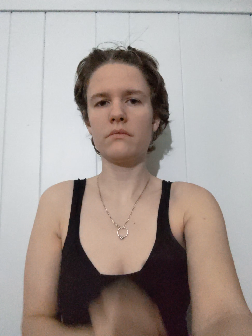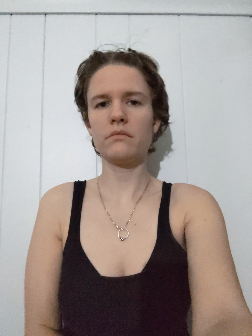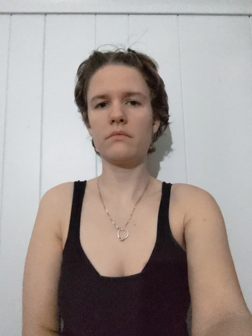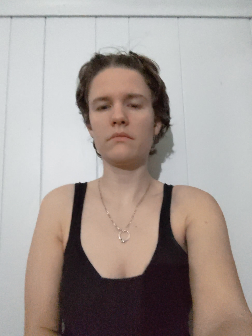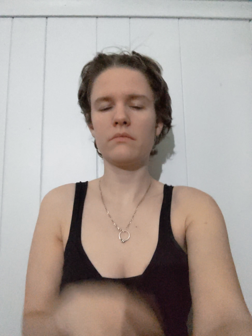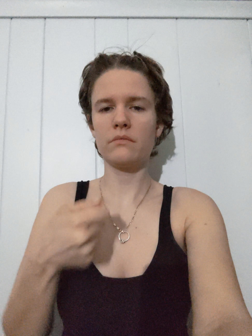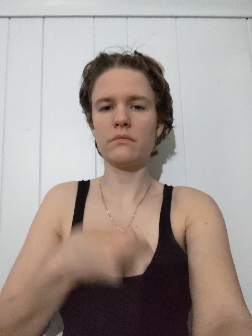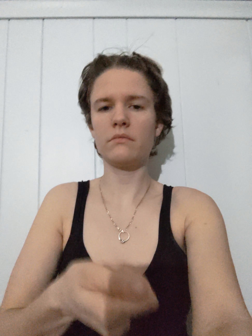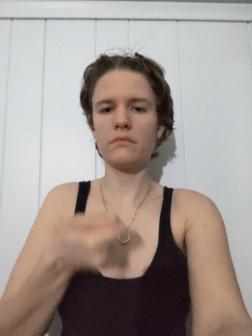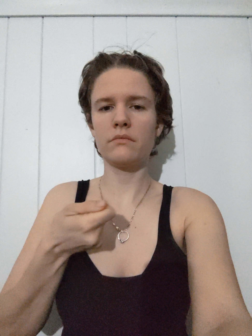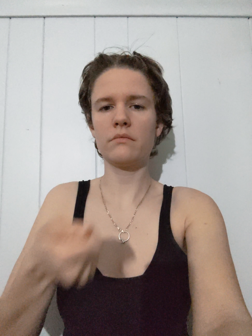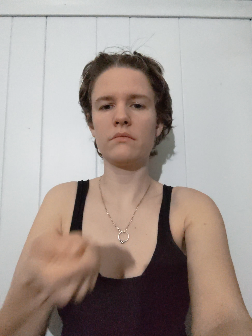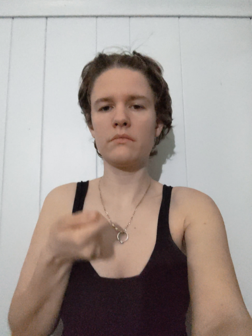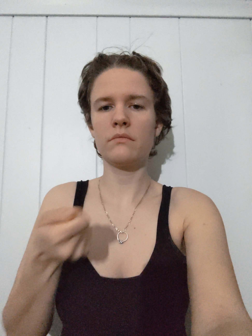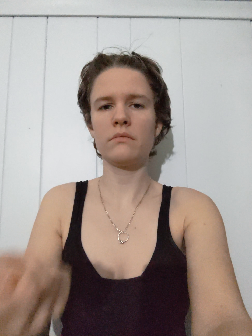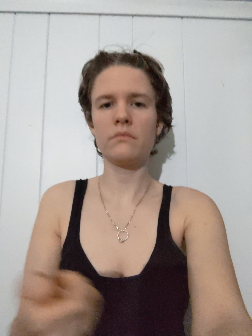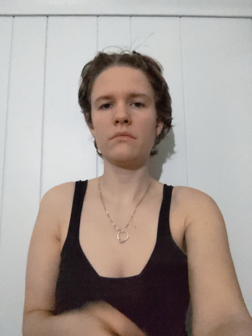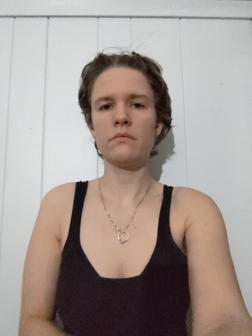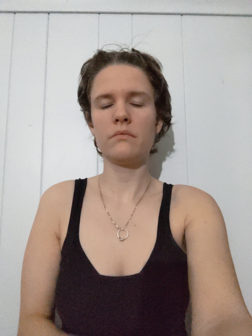vacuum